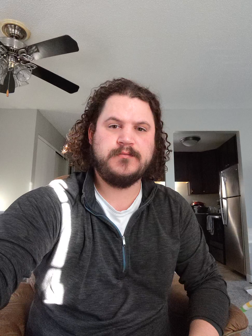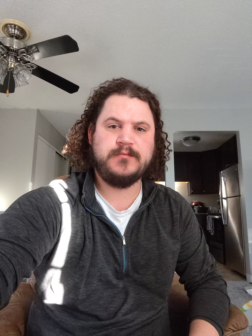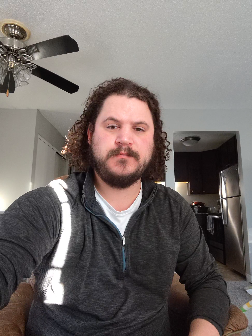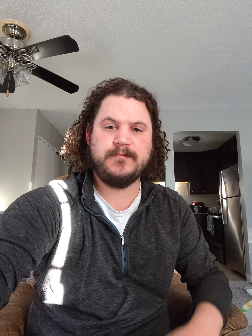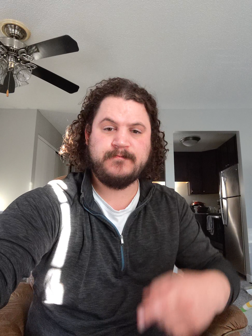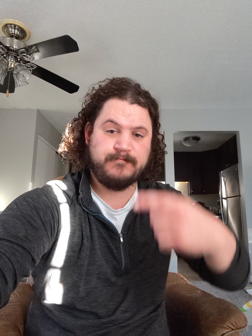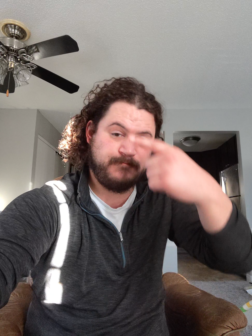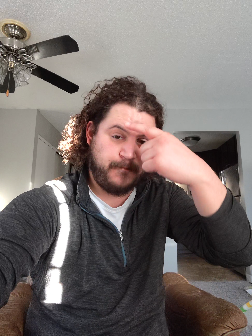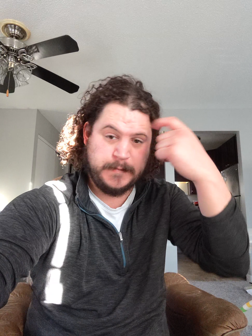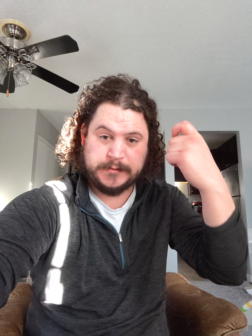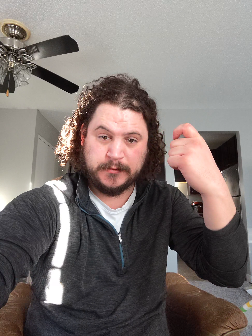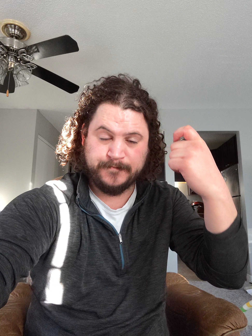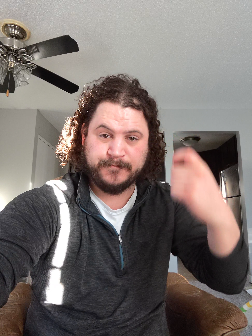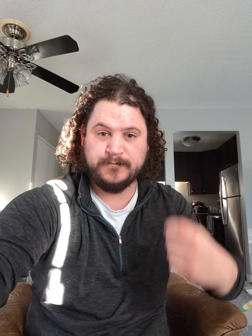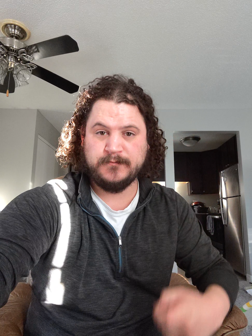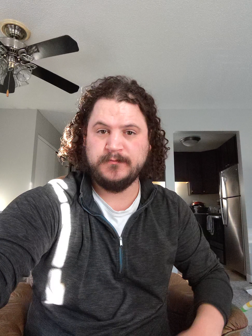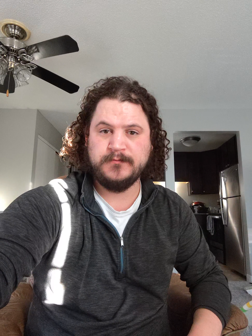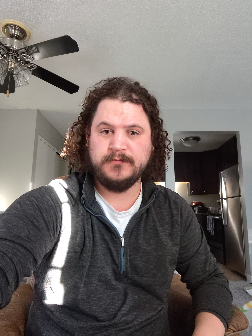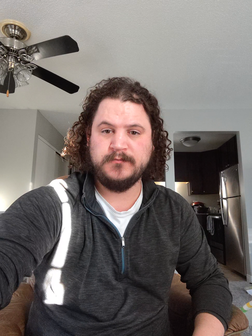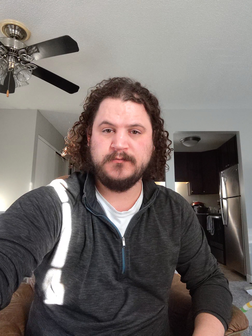because